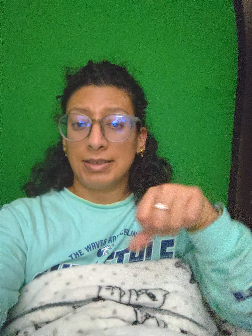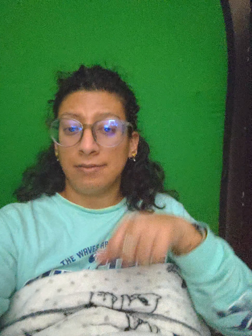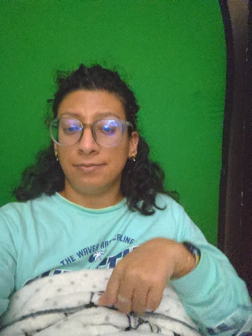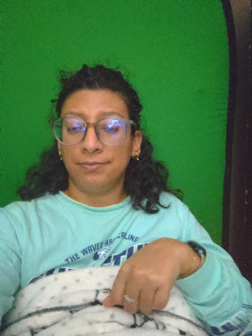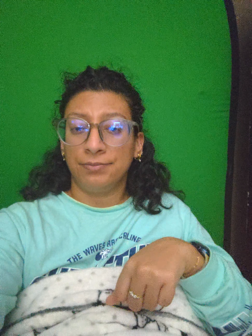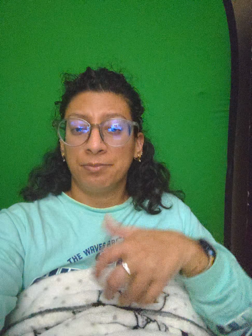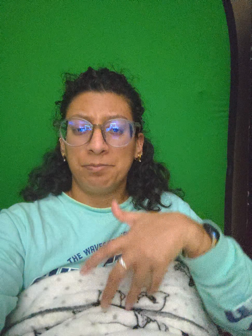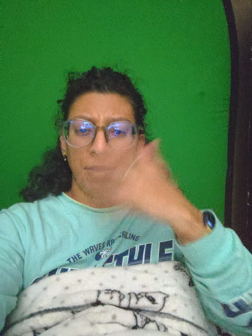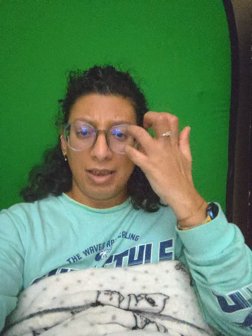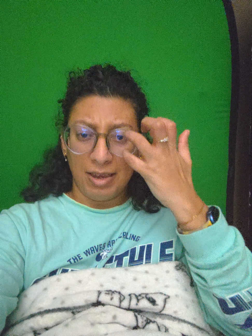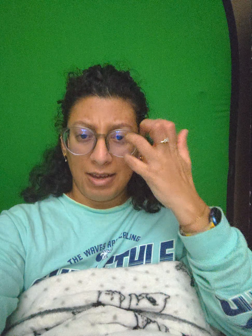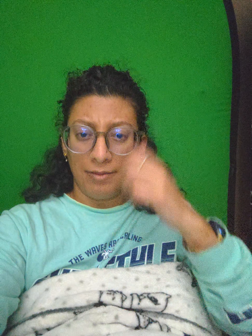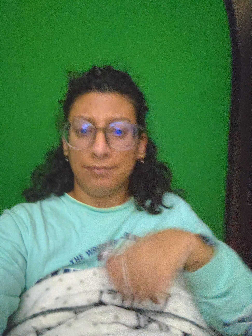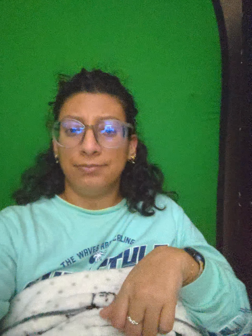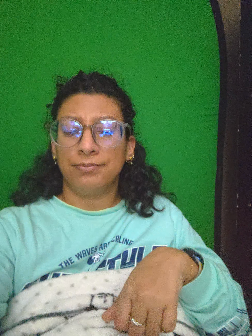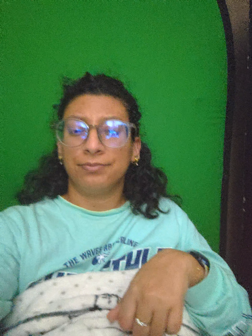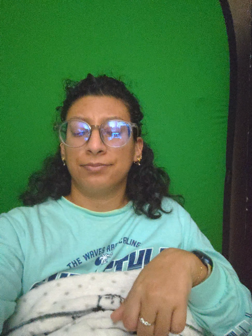mad